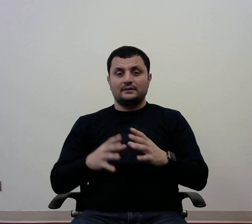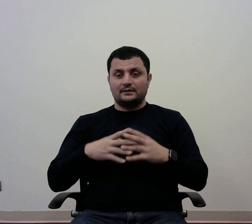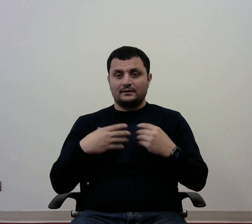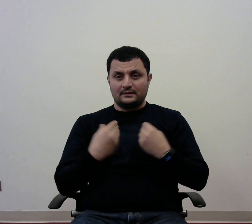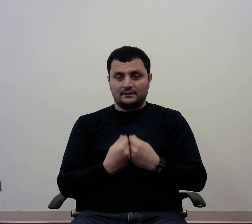ailə